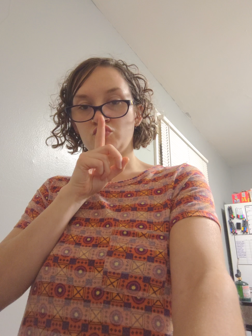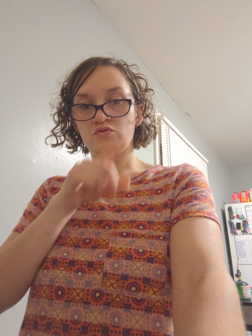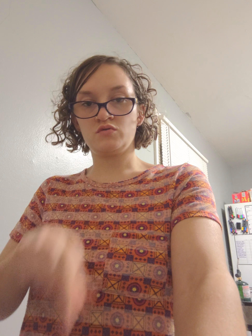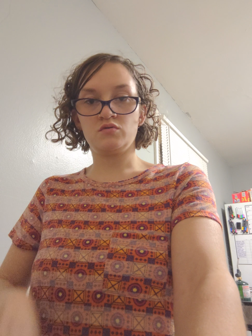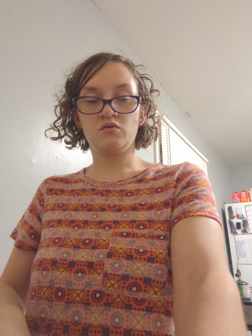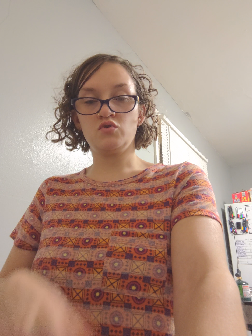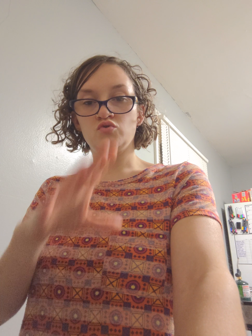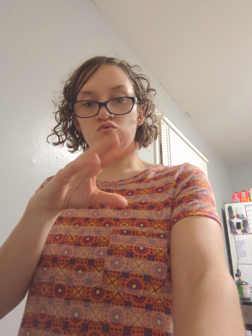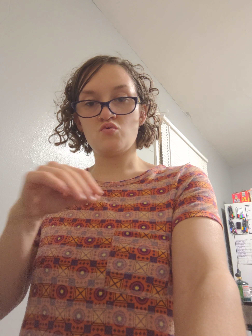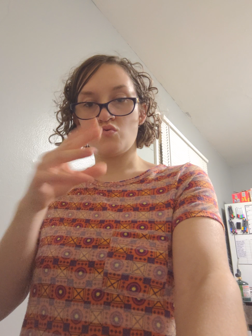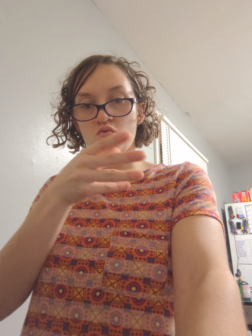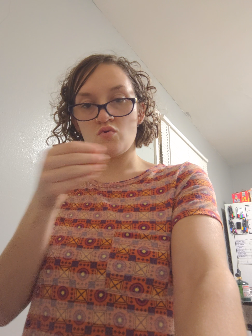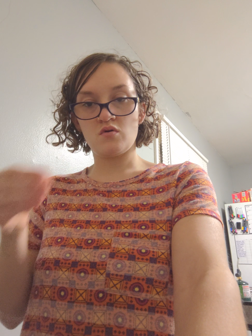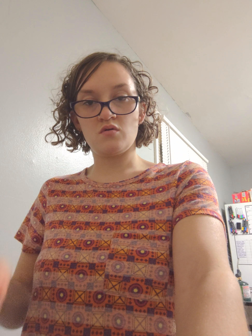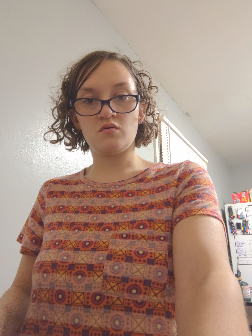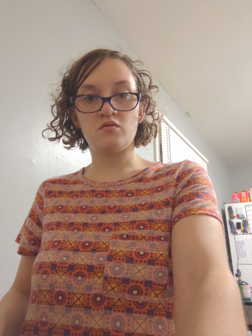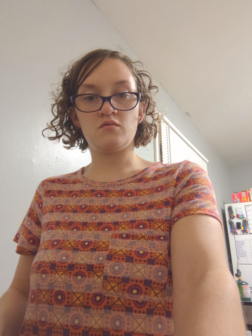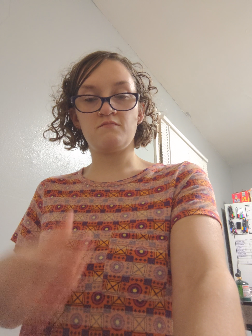story